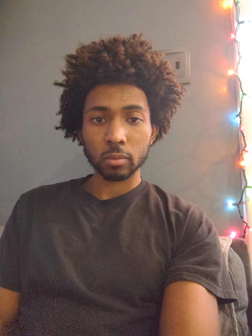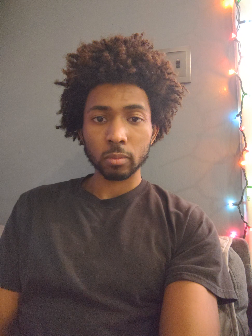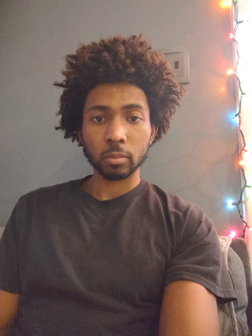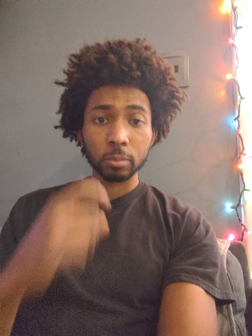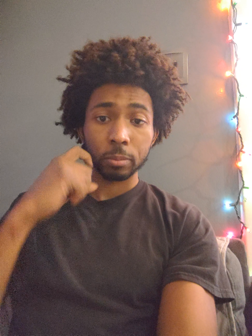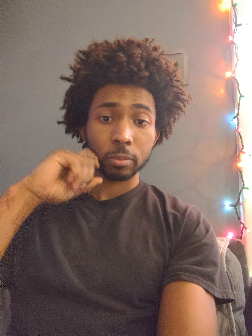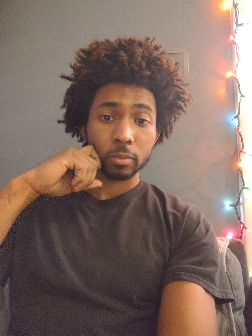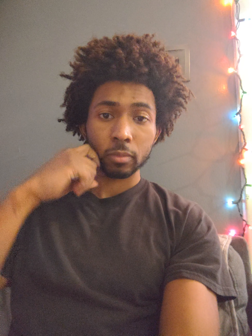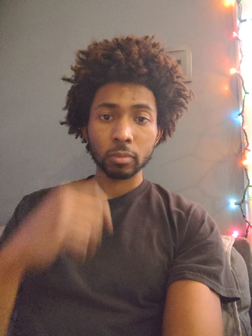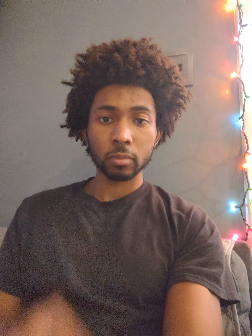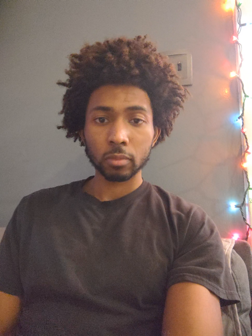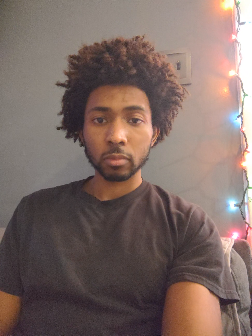apple